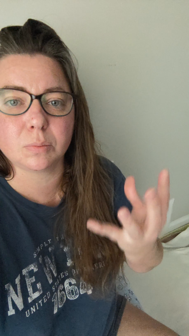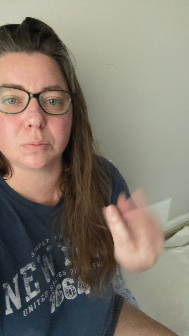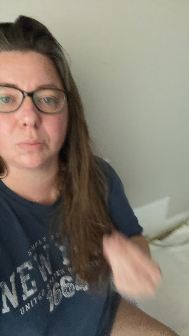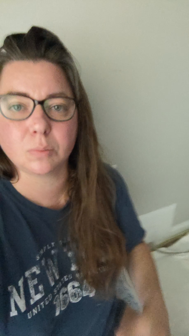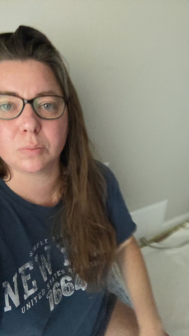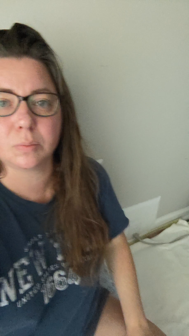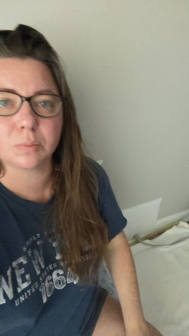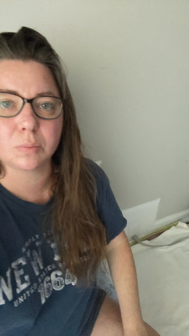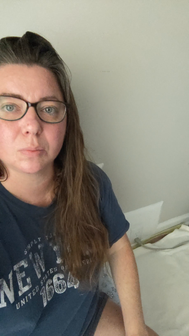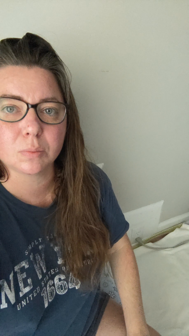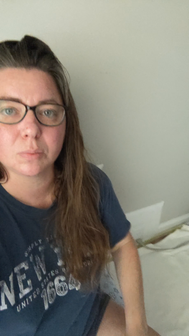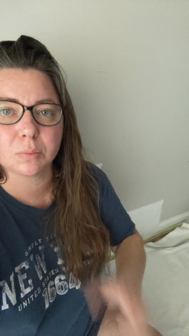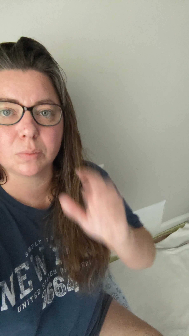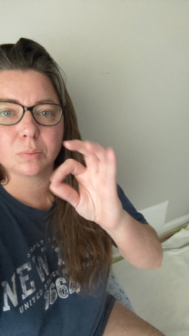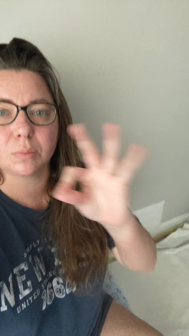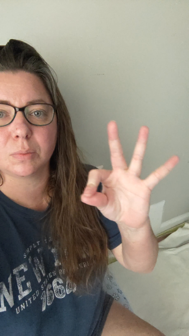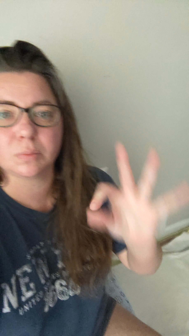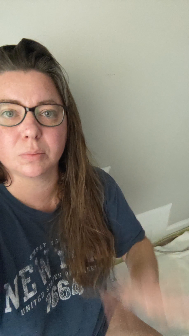of